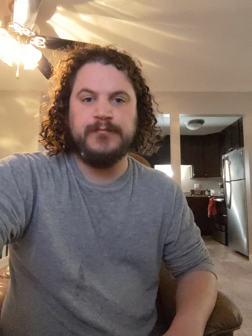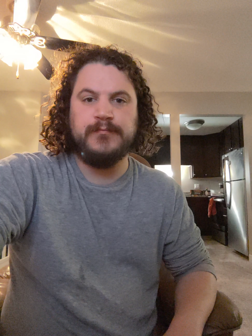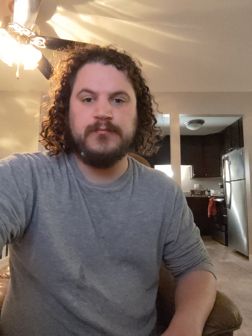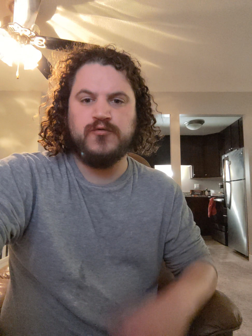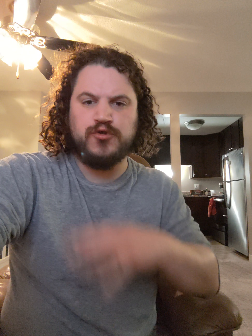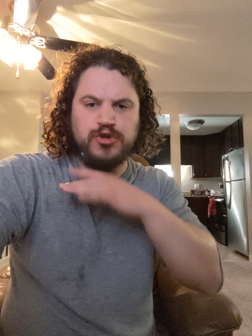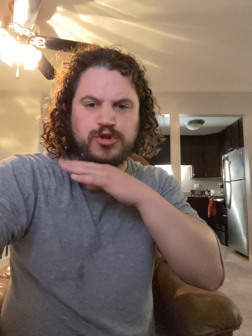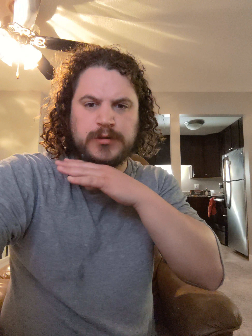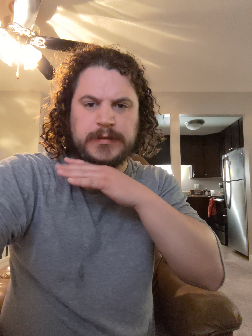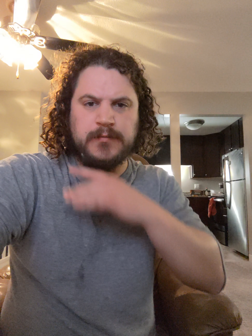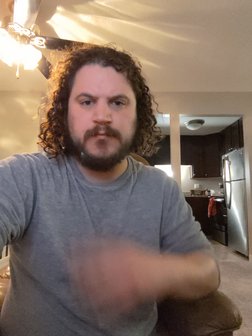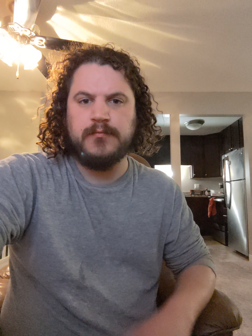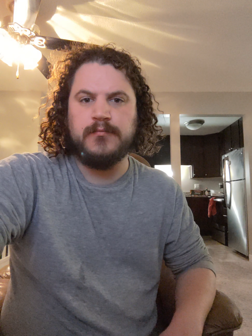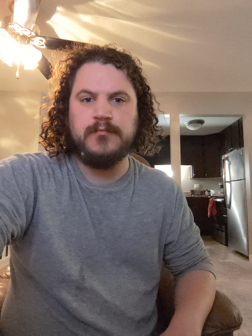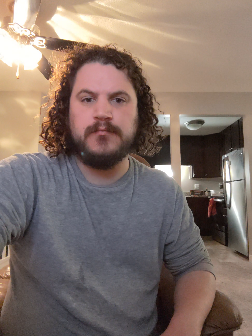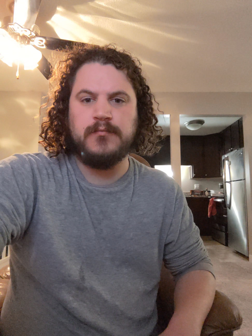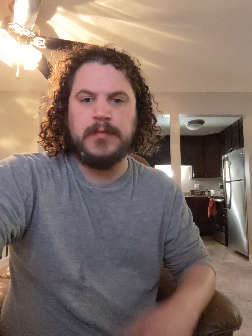dirty